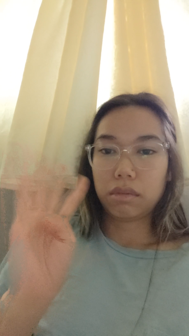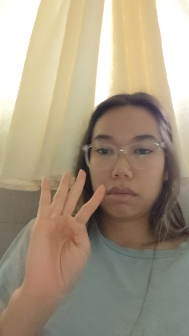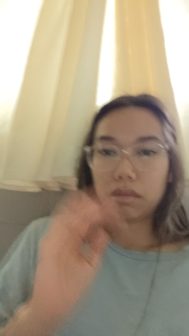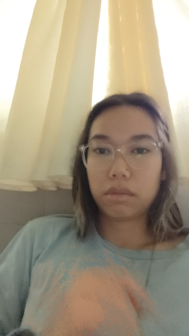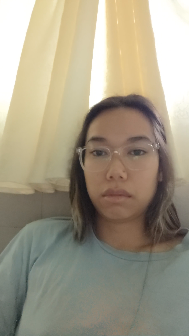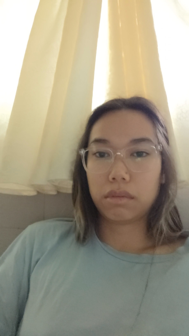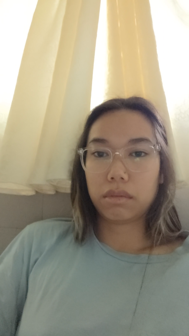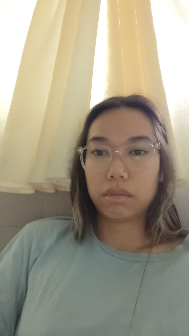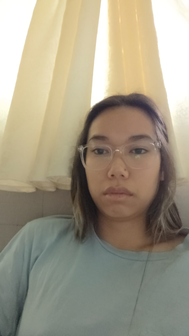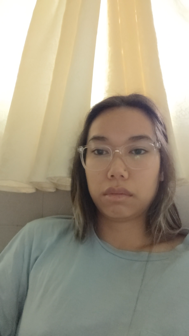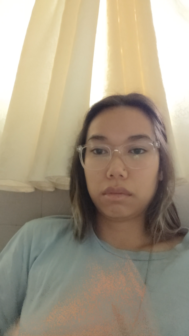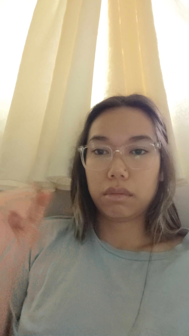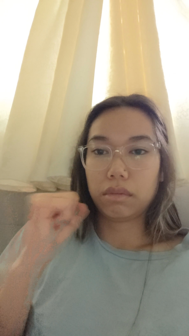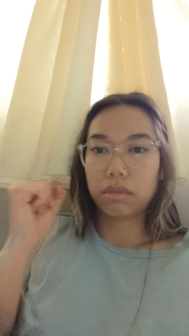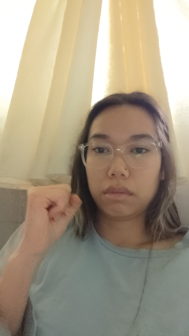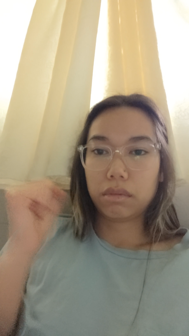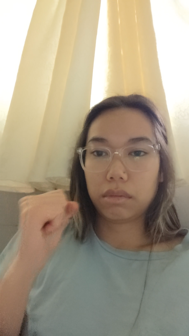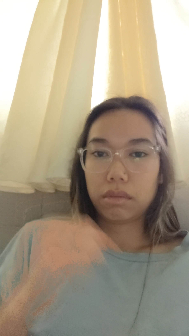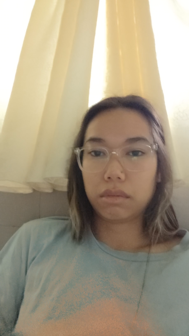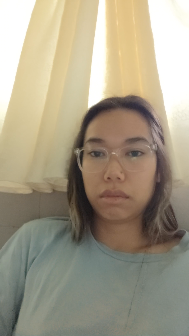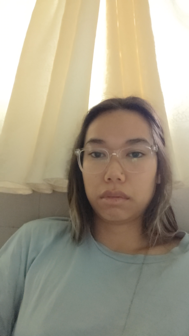cold